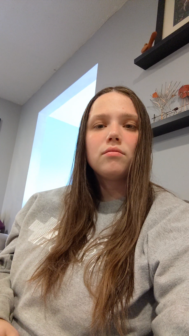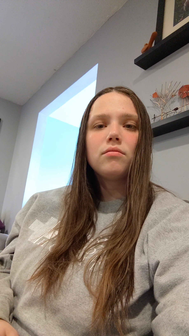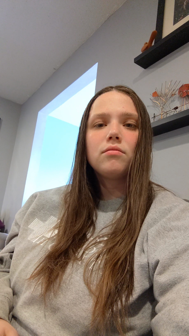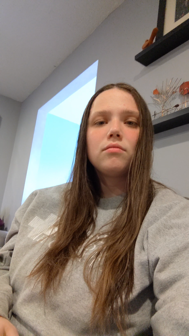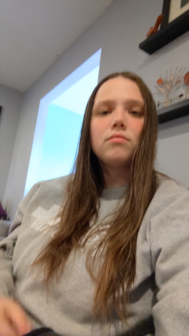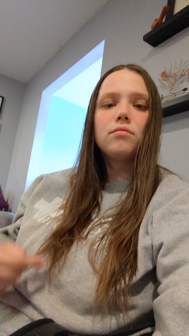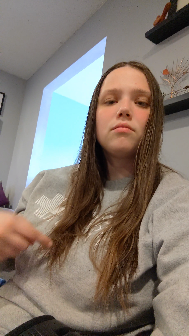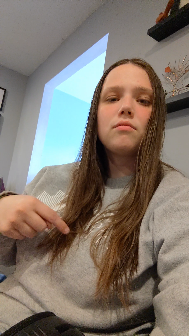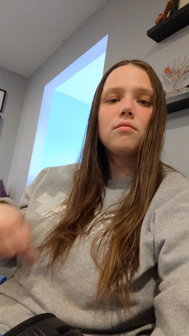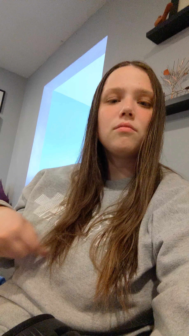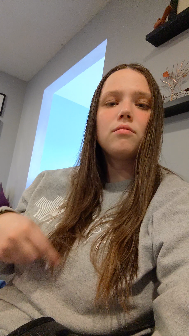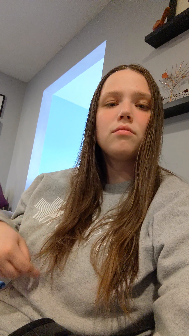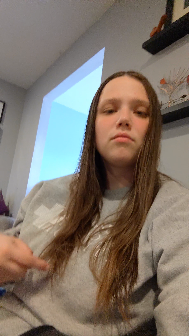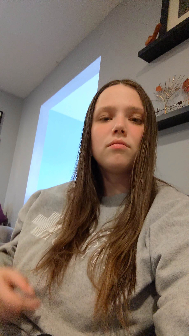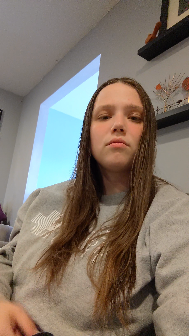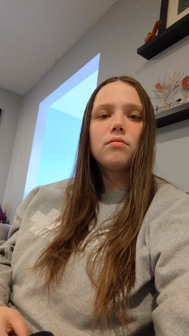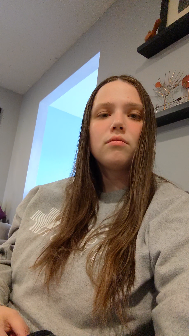belly button